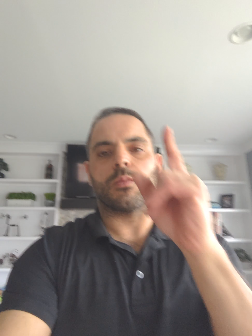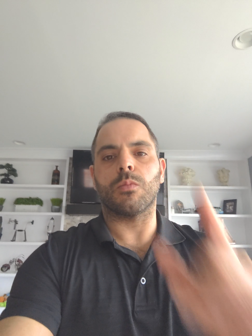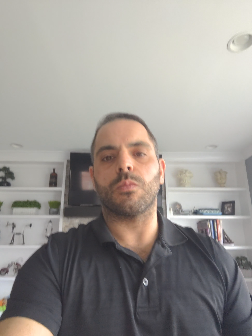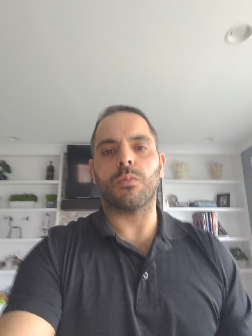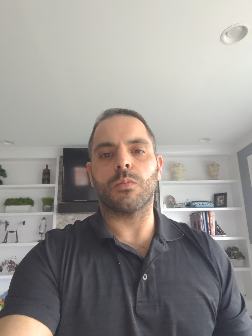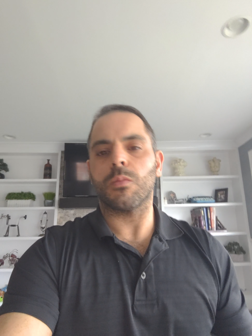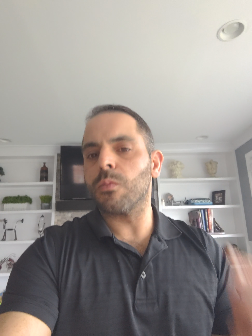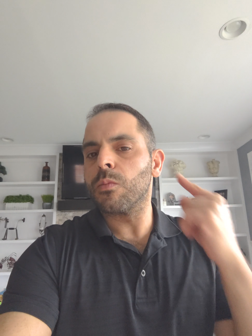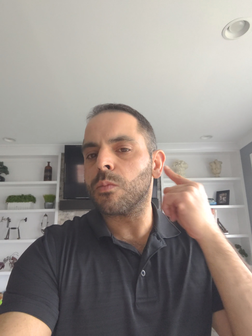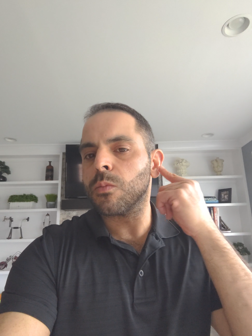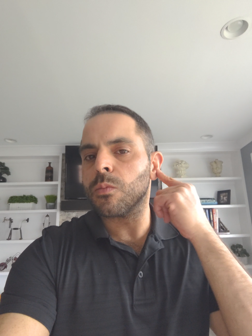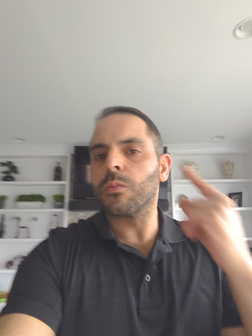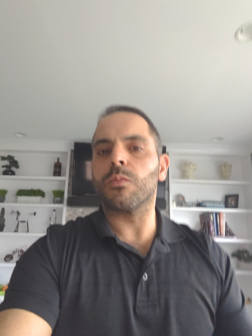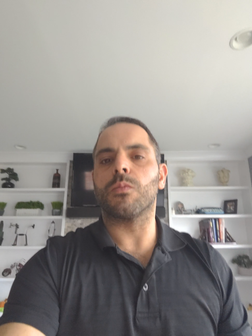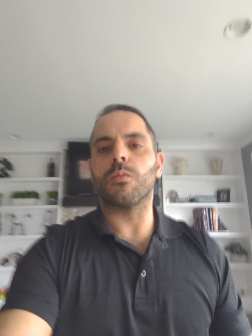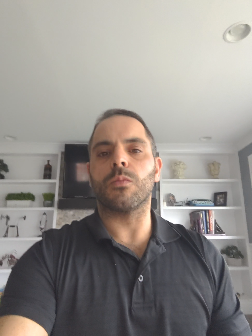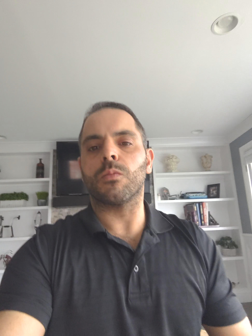ear